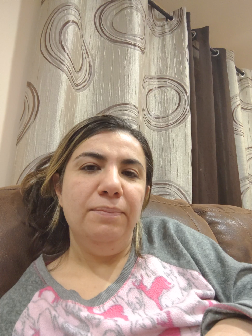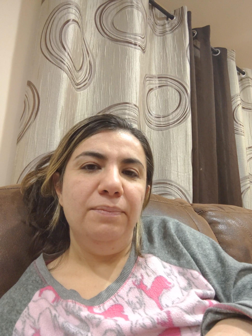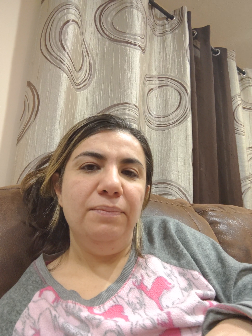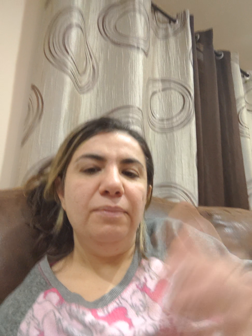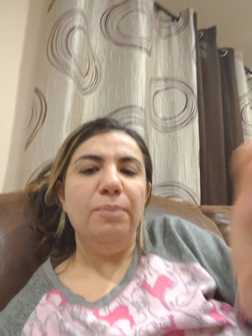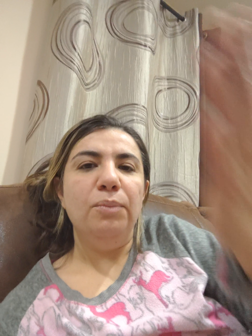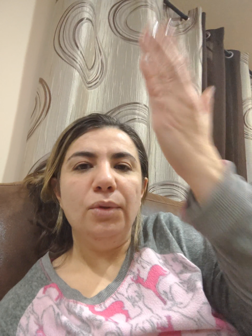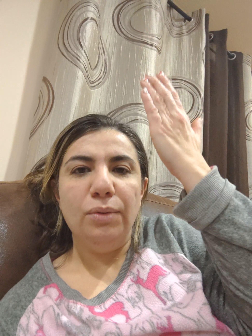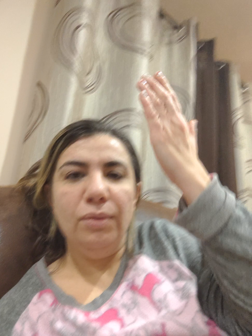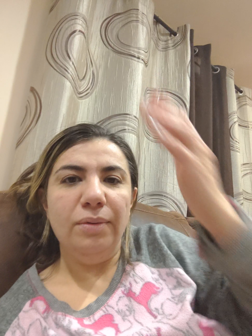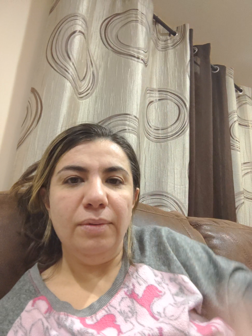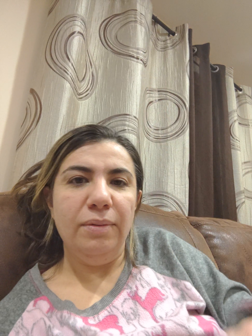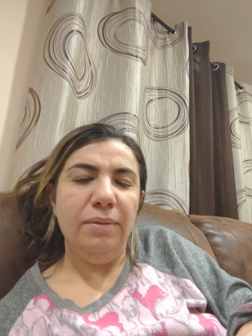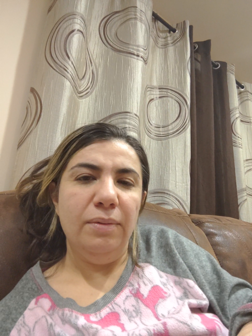morning